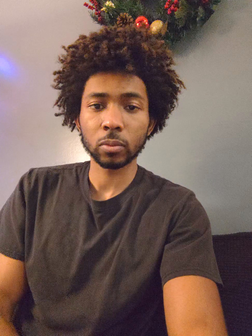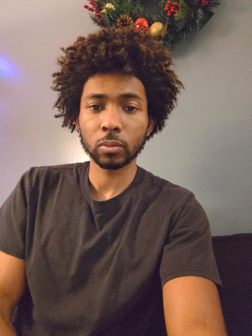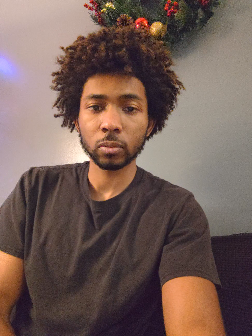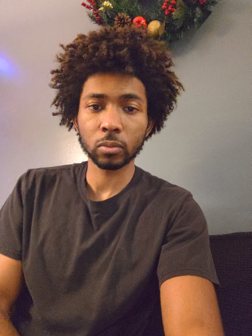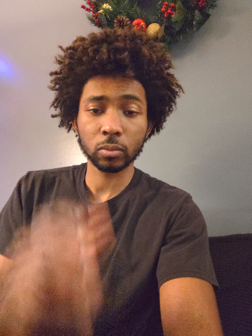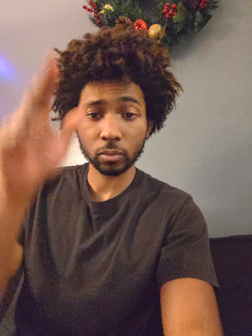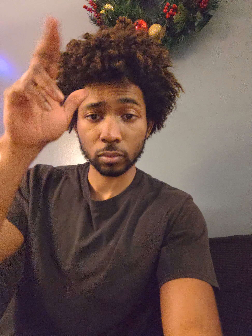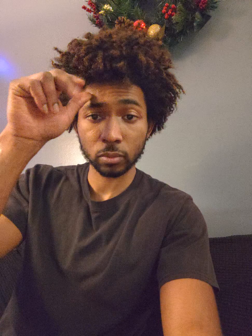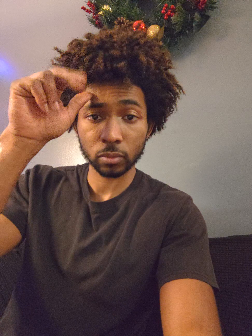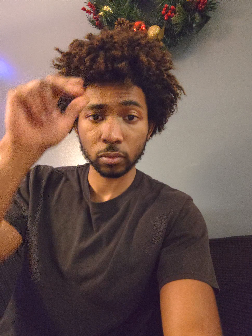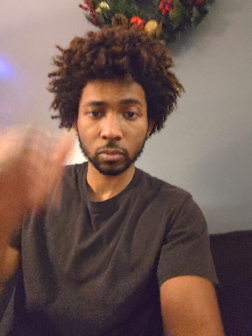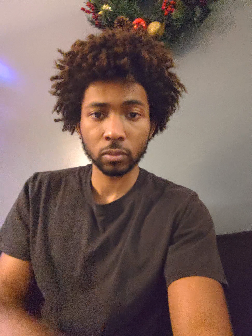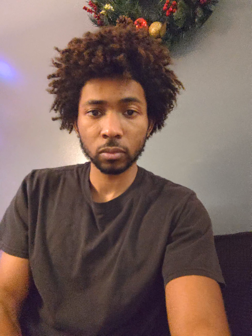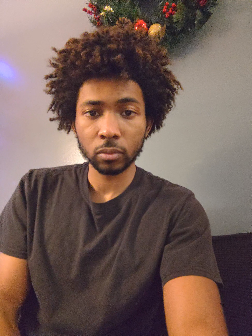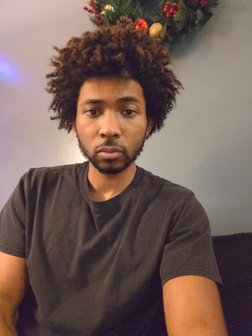horse